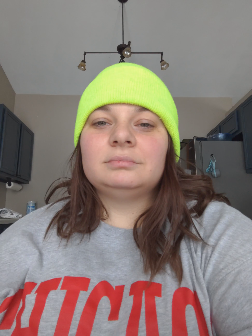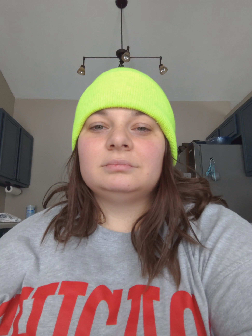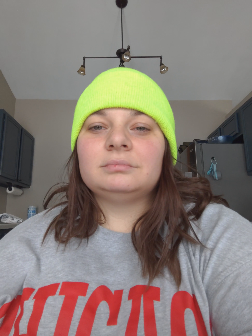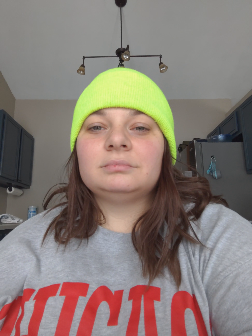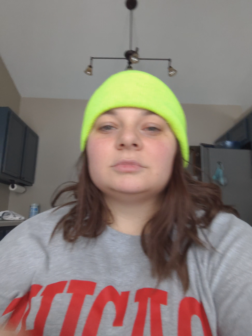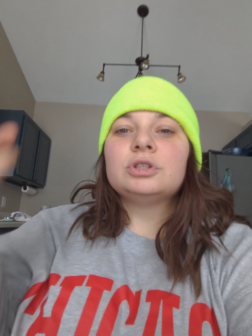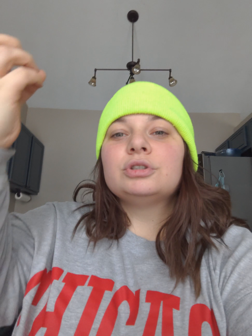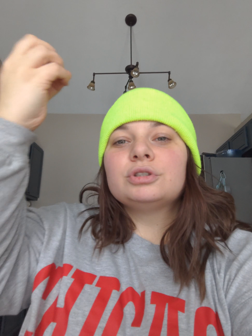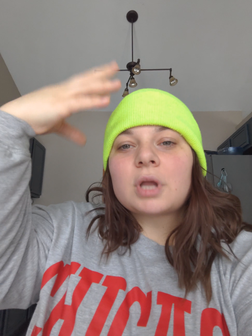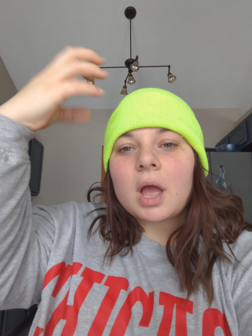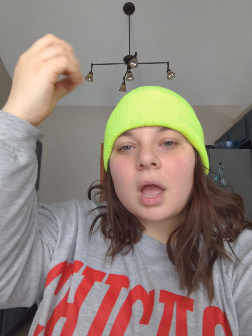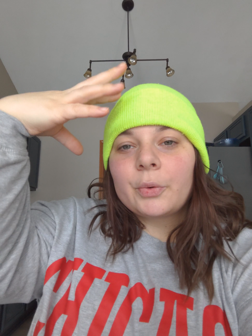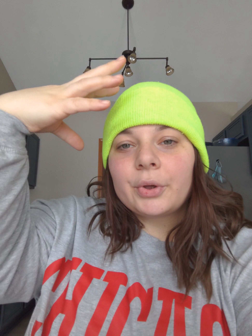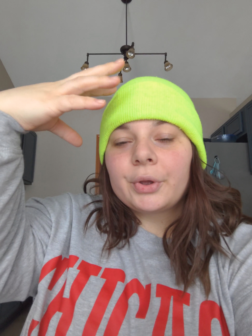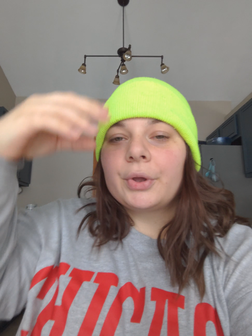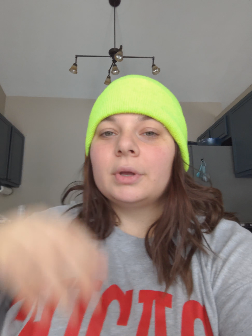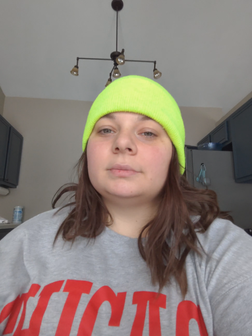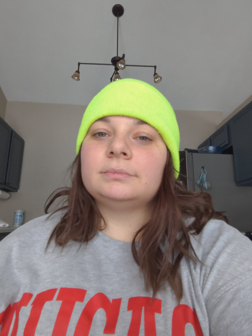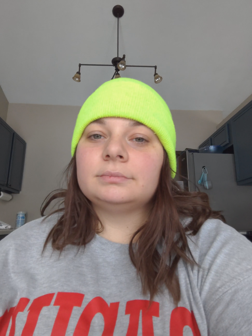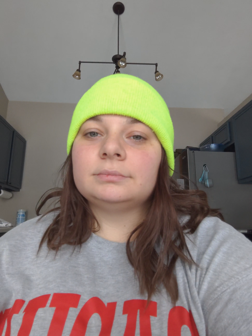shower